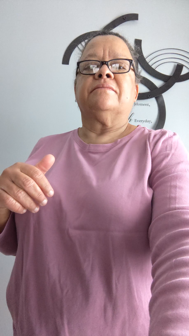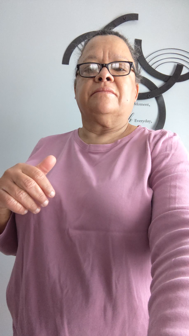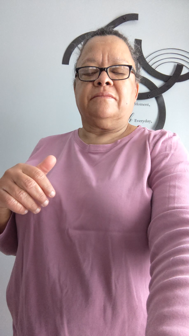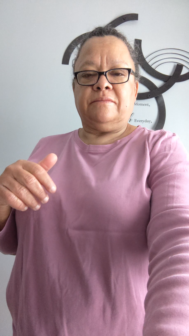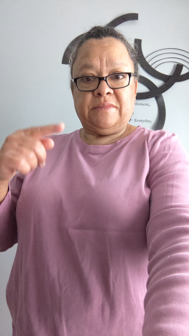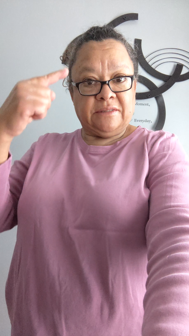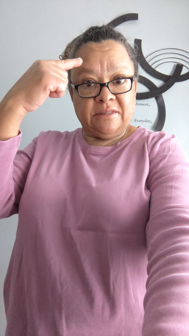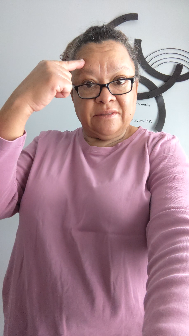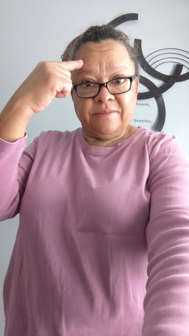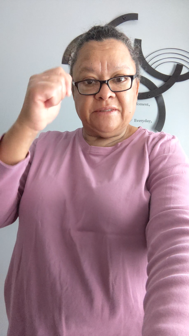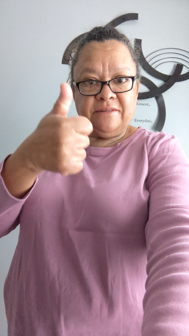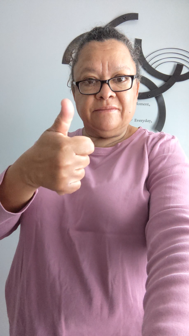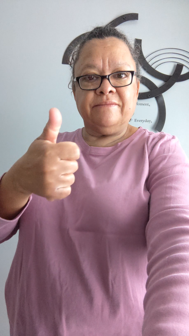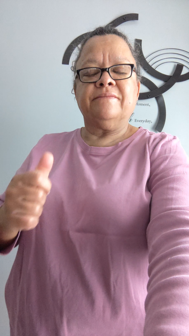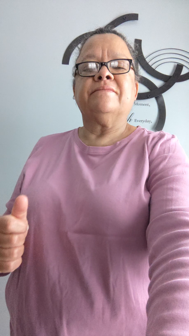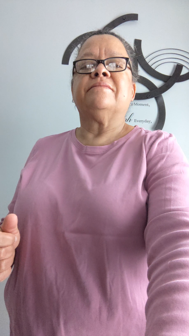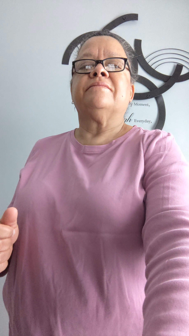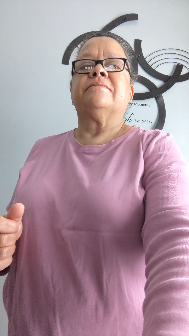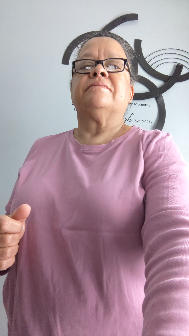dime